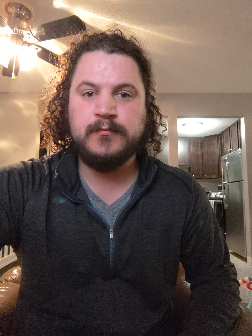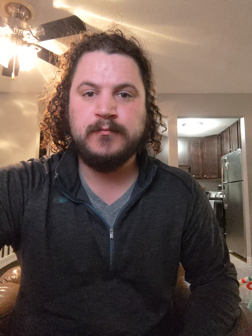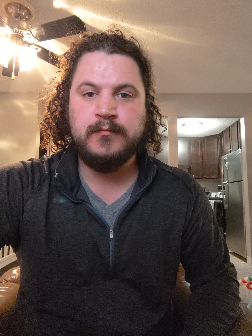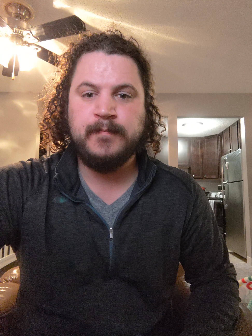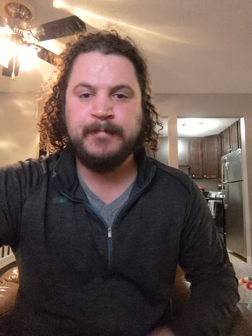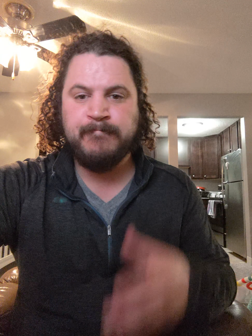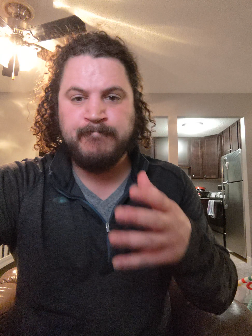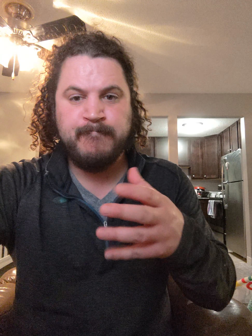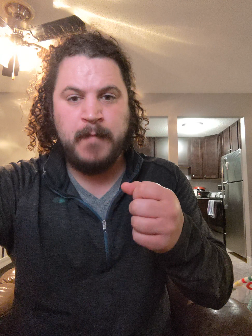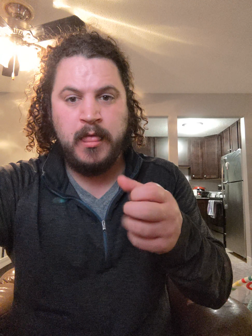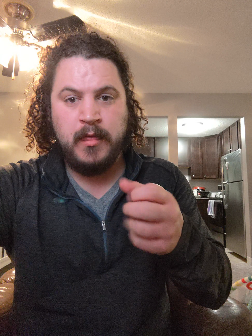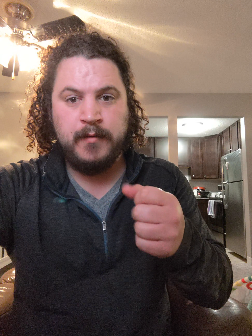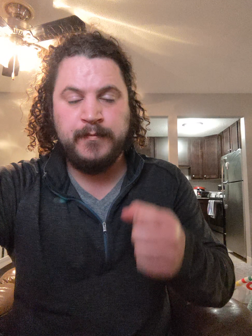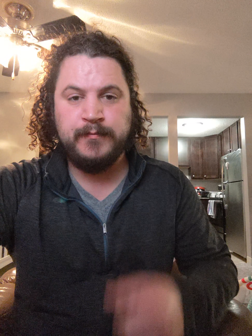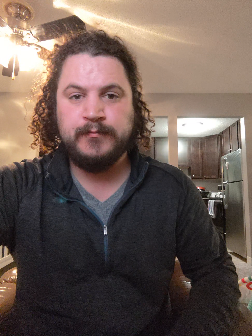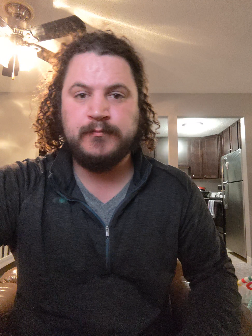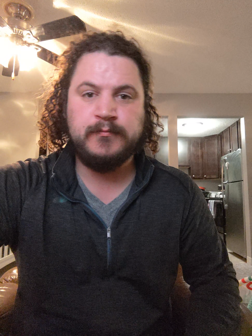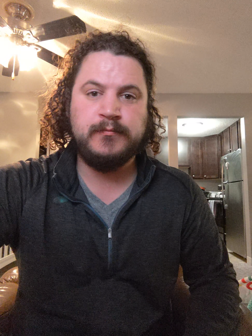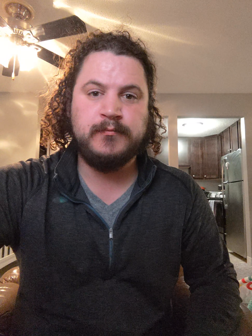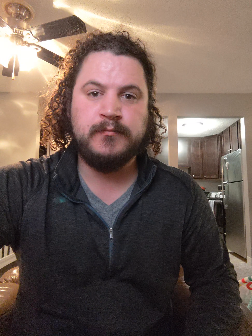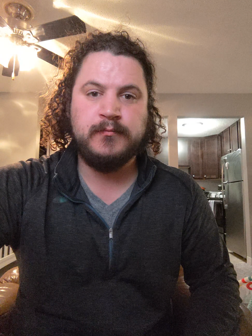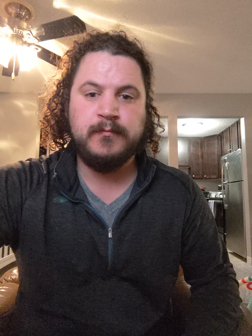milk